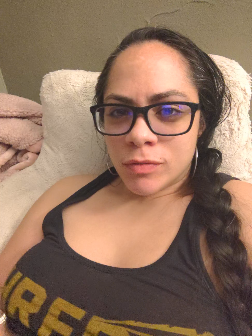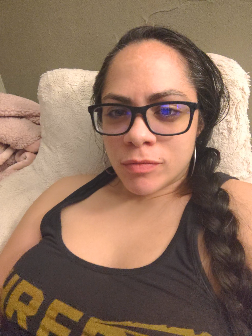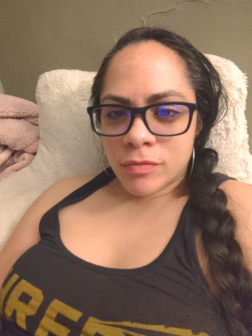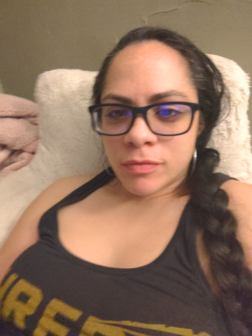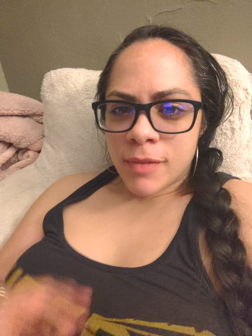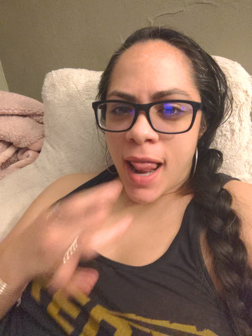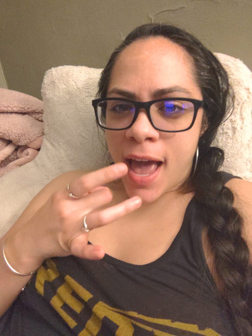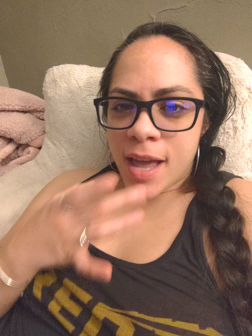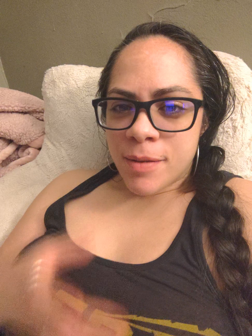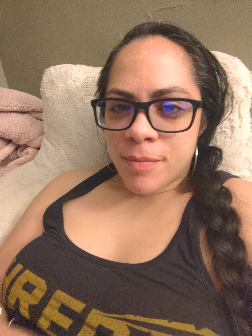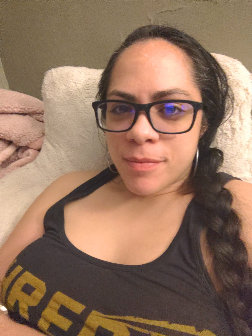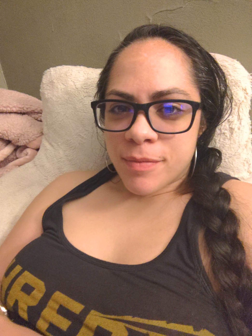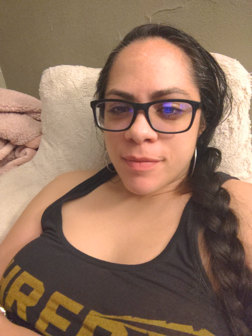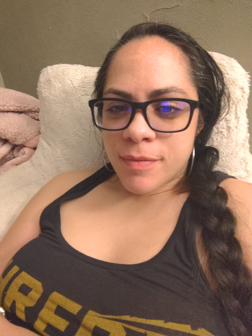lamp